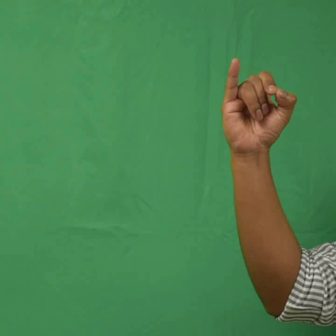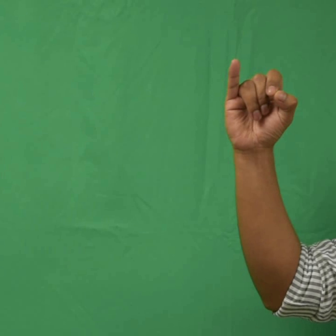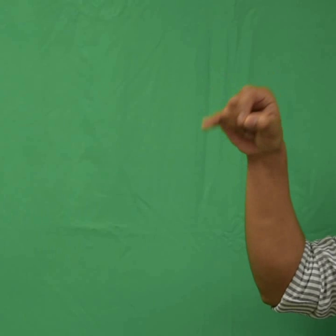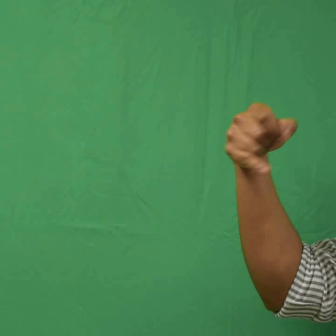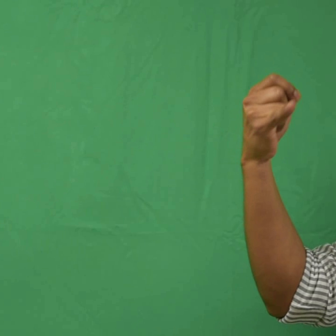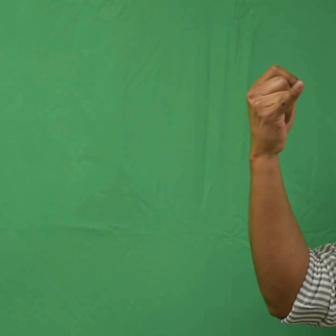J